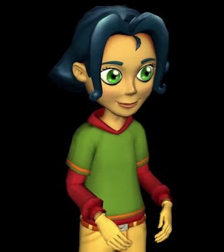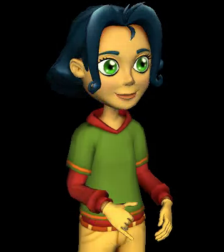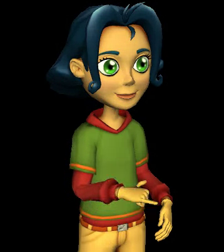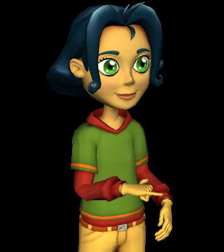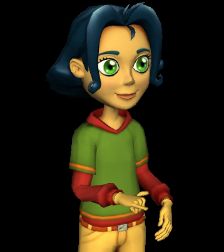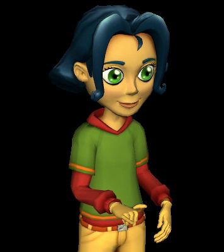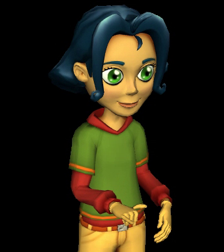أبدا